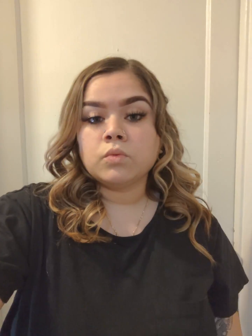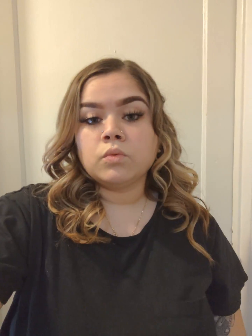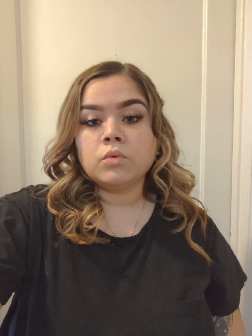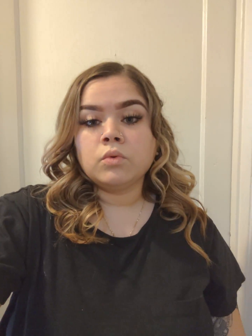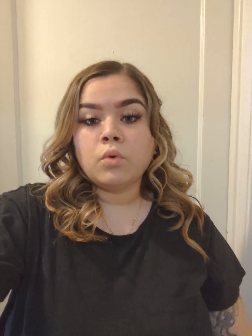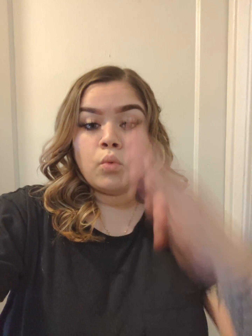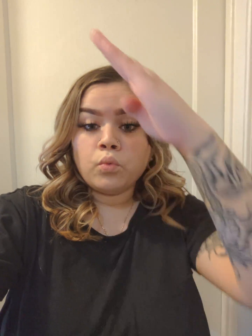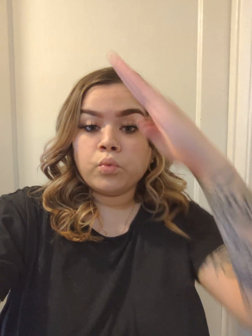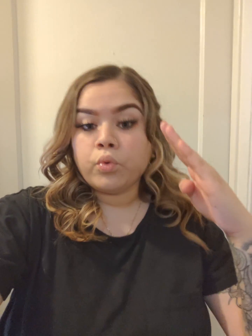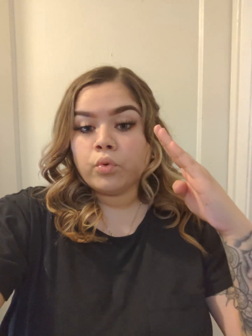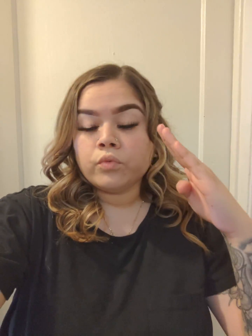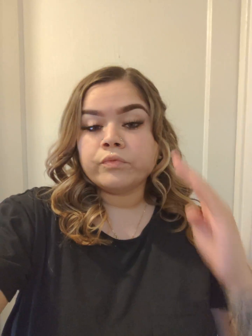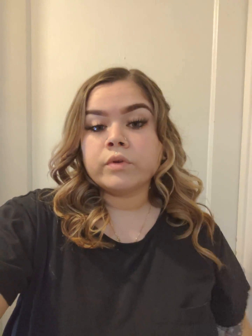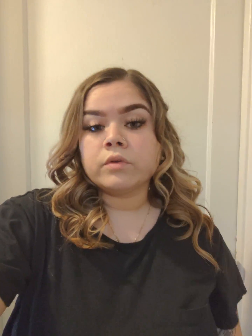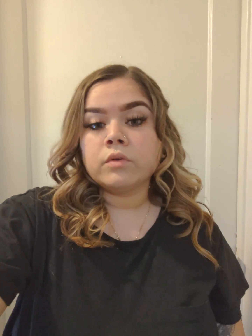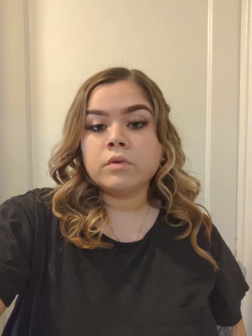roof